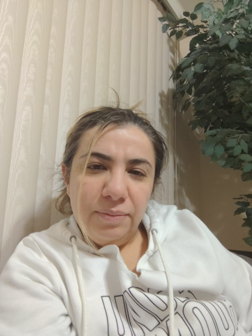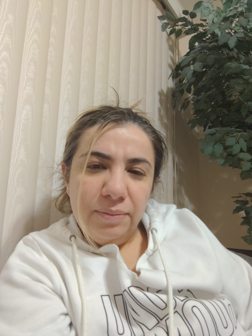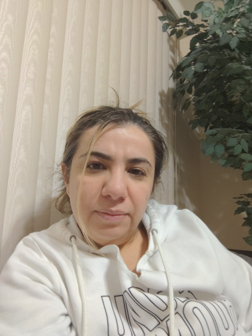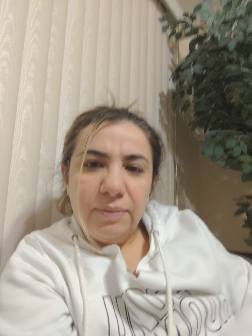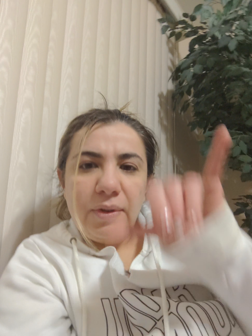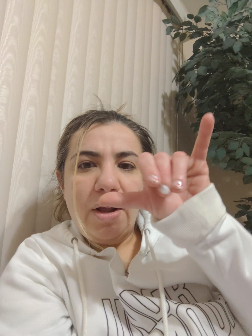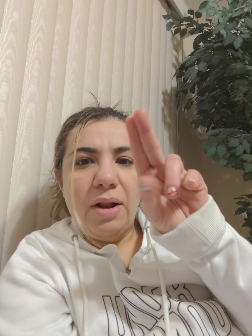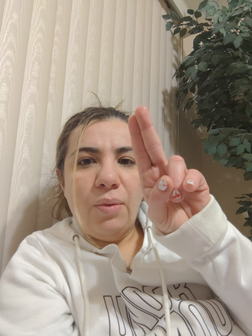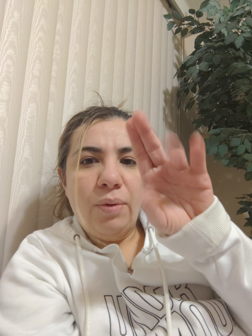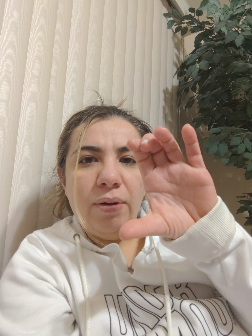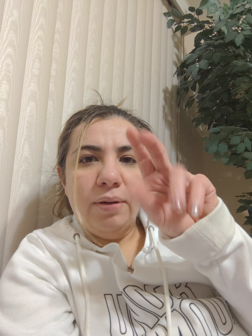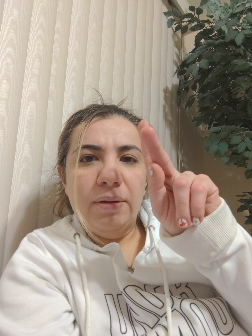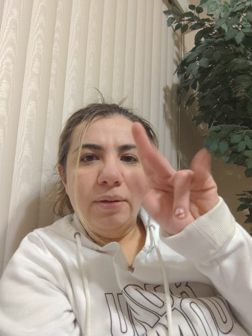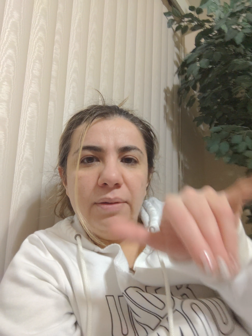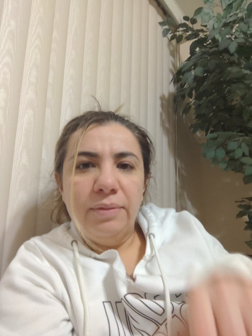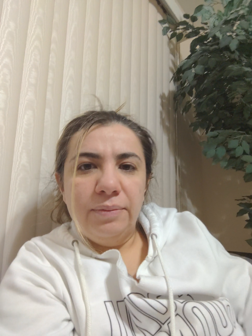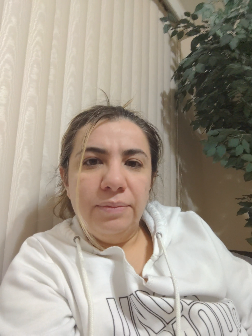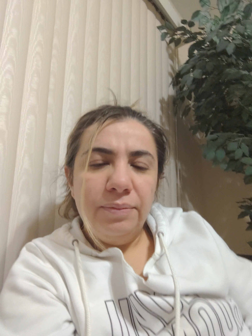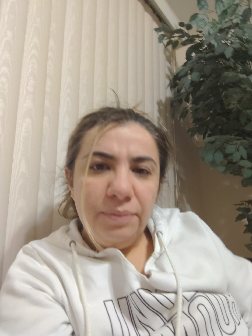yucky